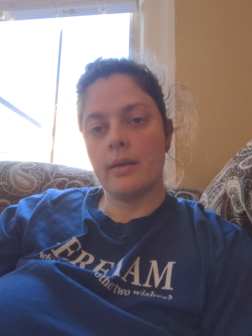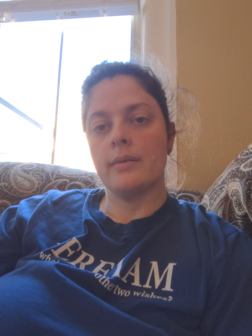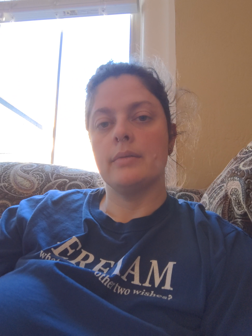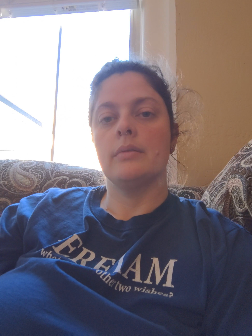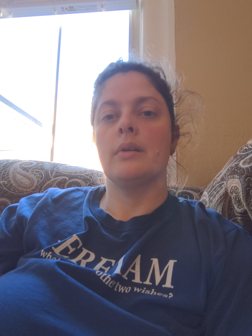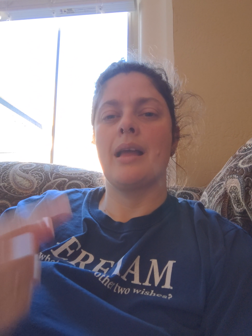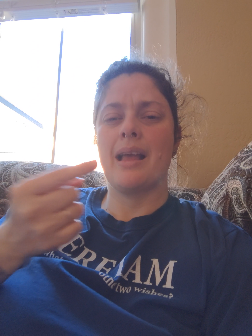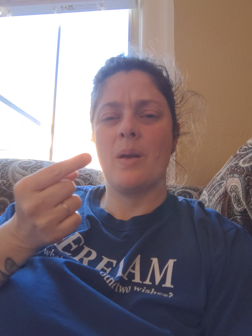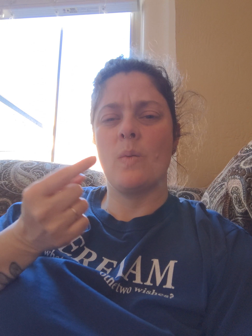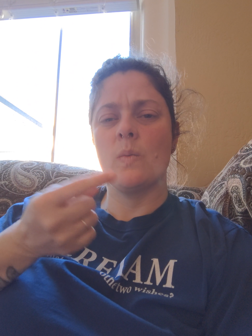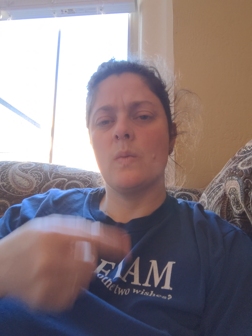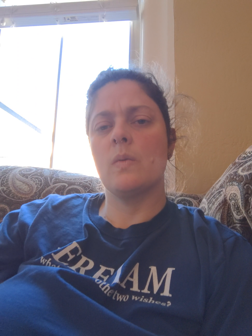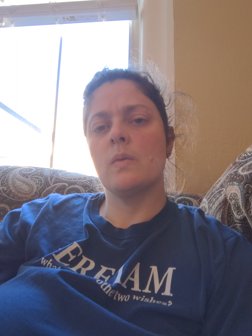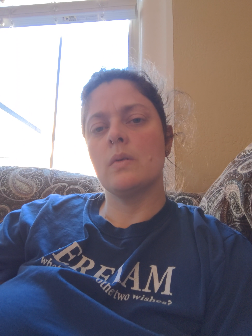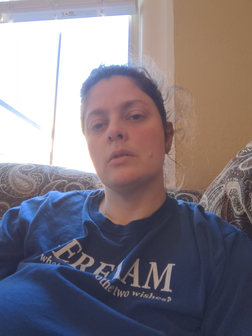owie